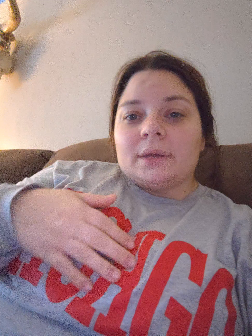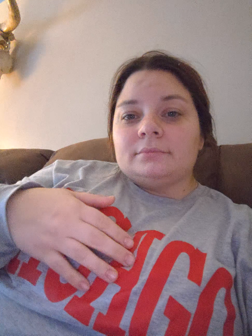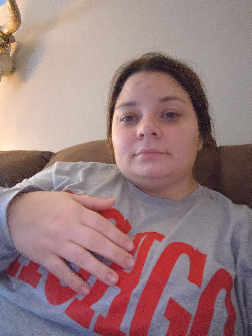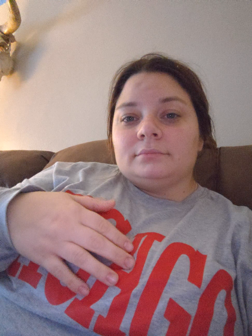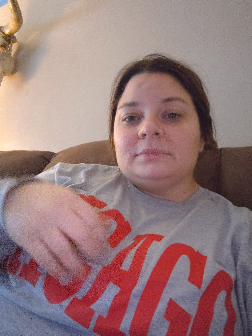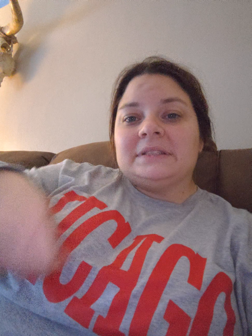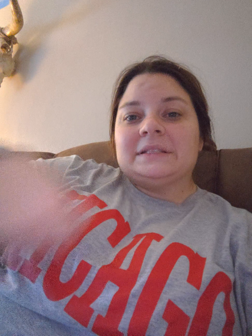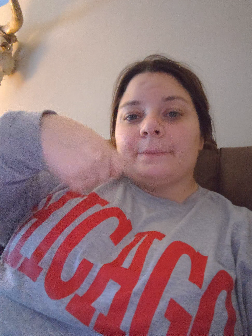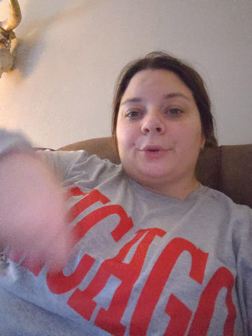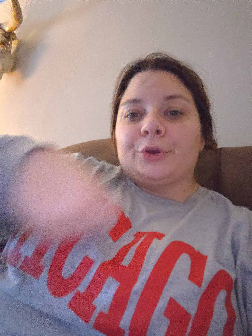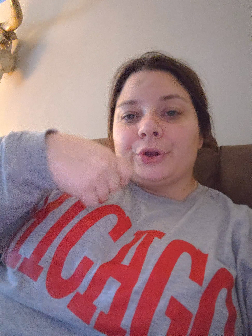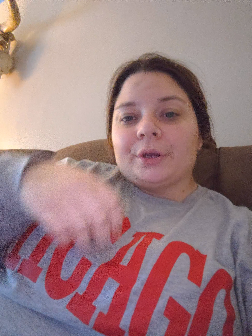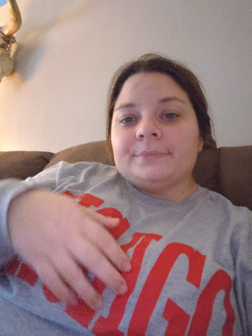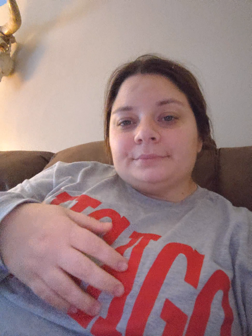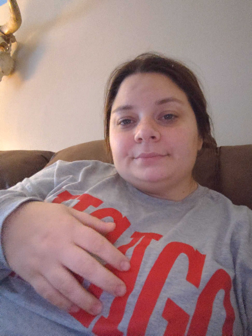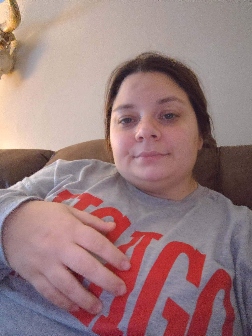zipper